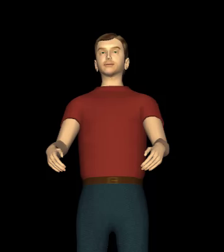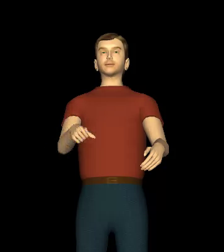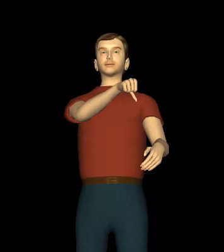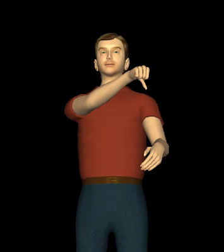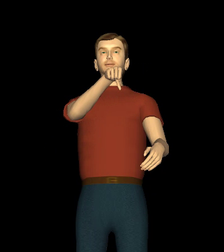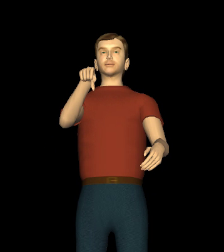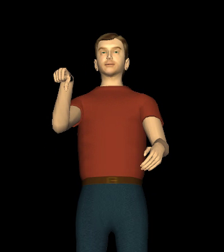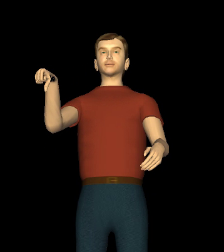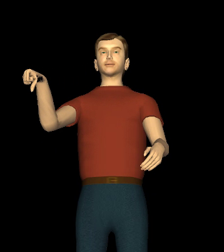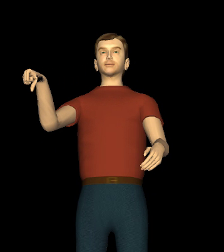يسقي